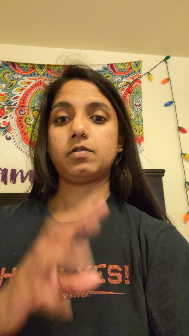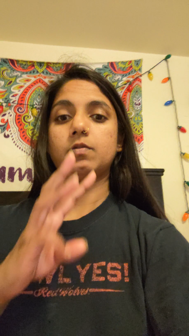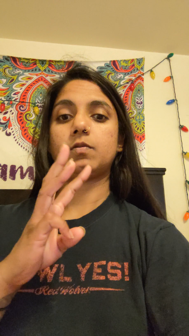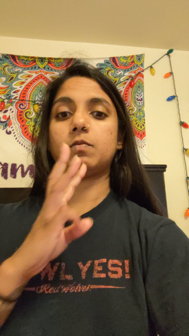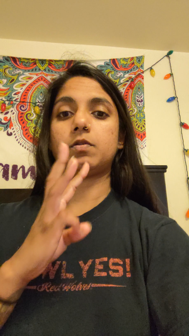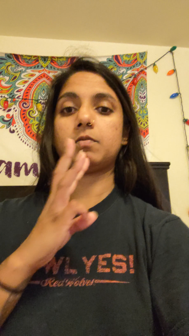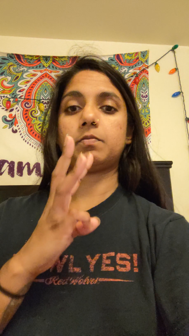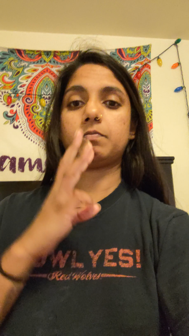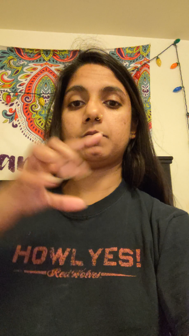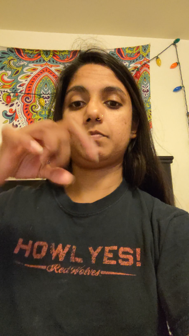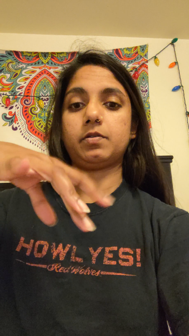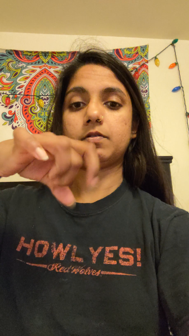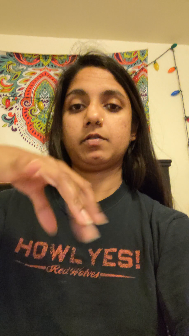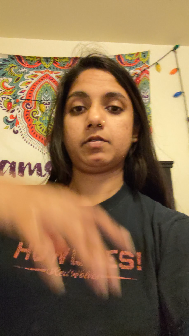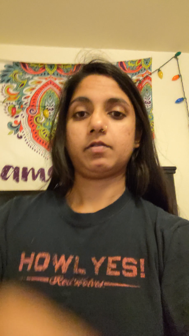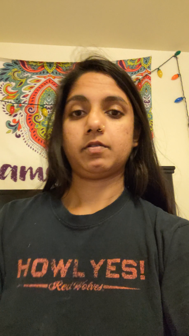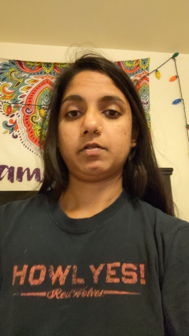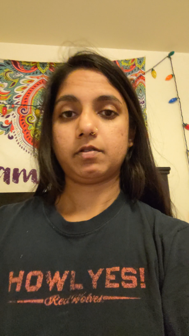melon